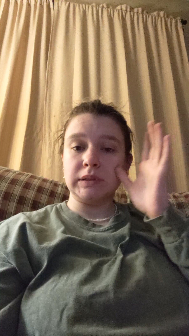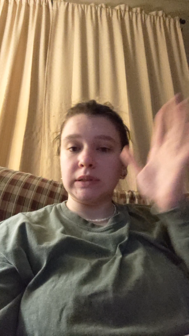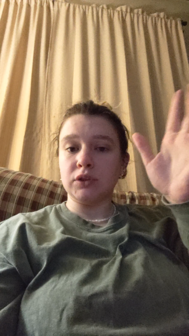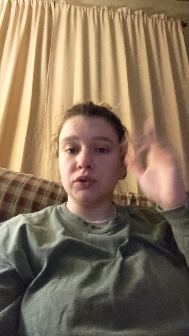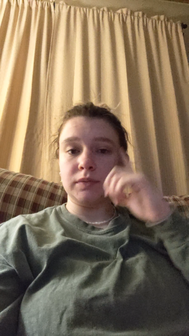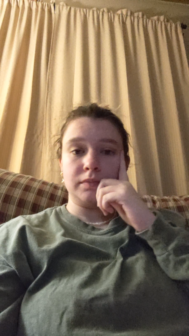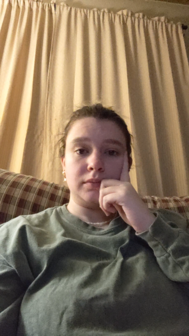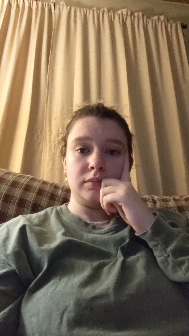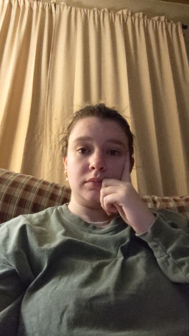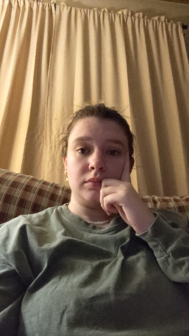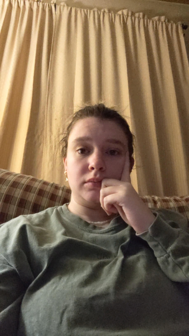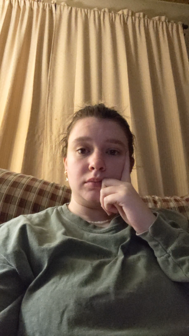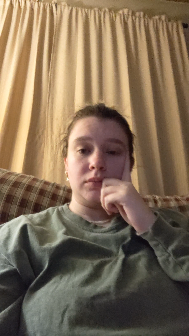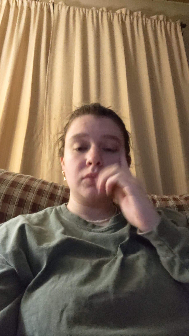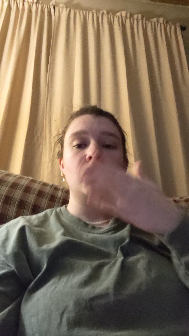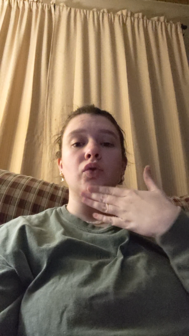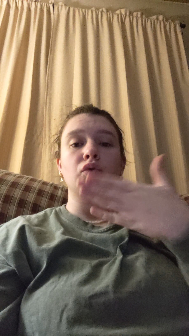good